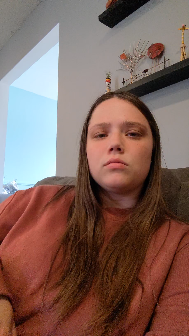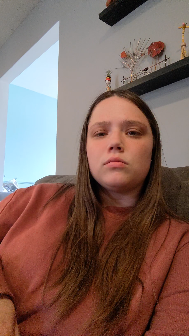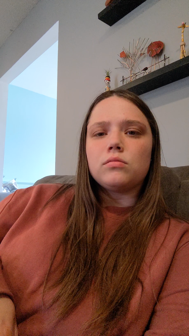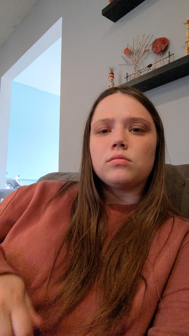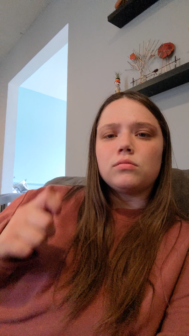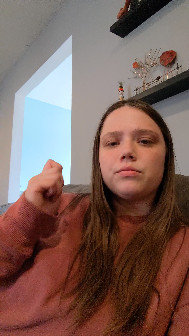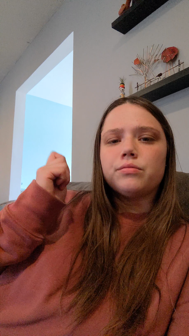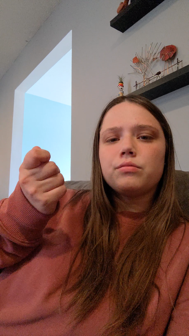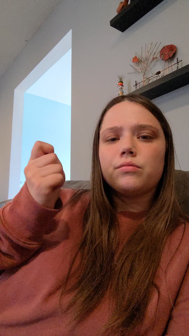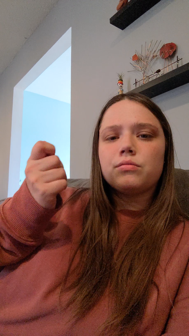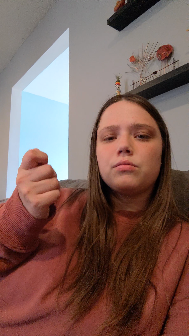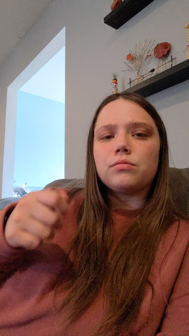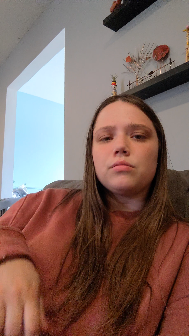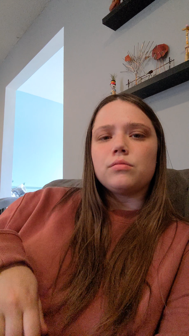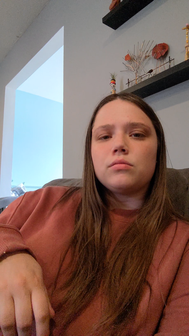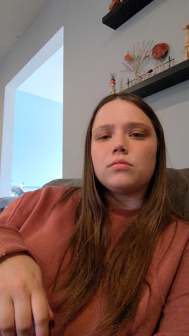bat